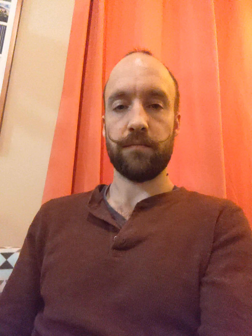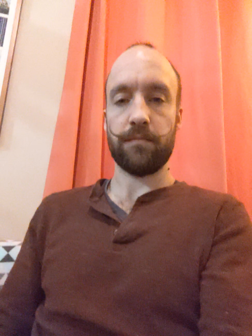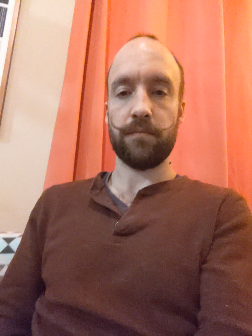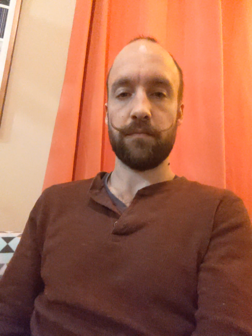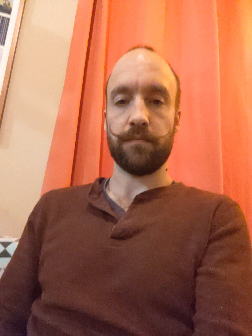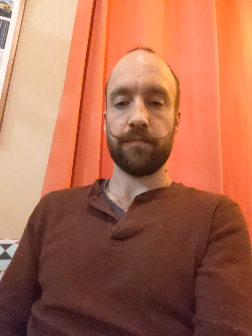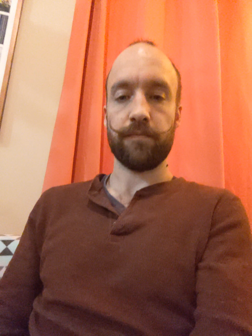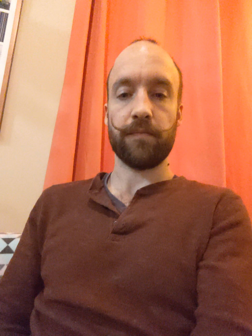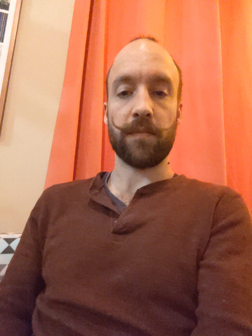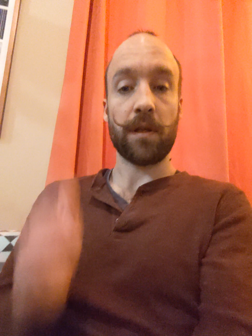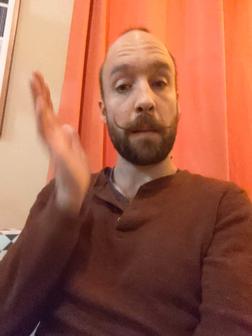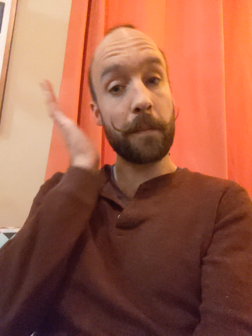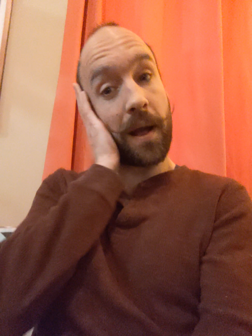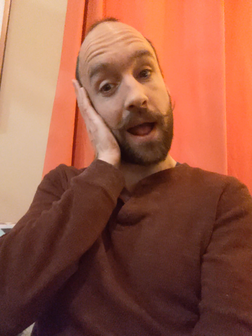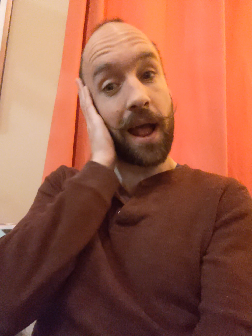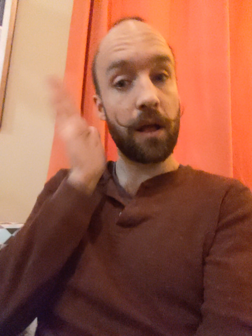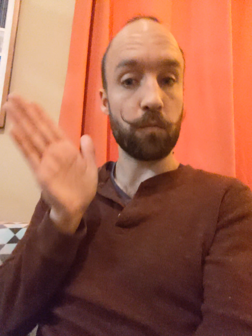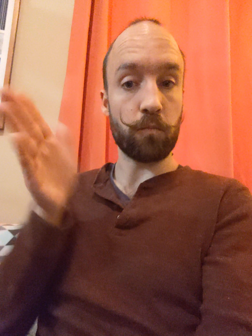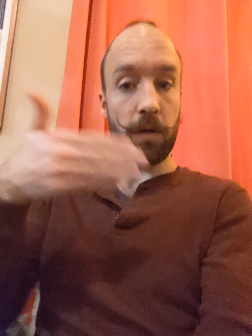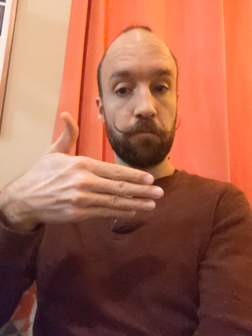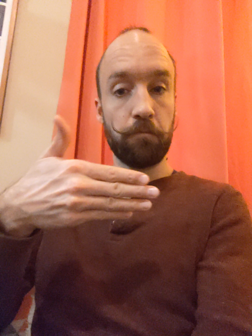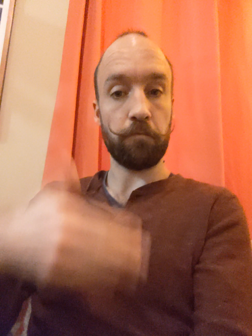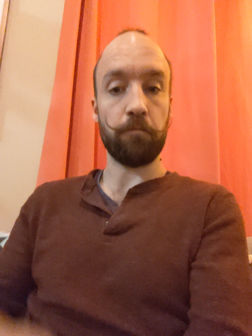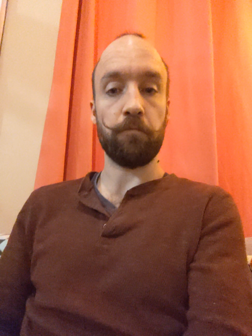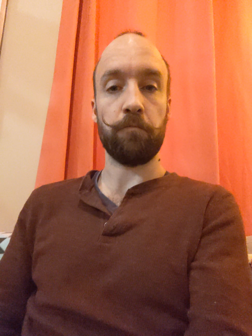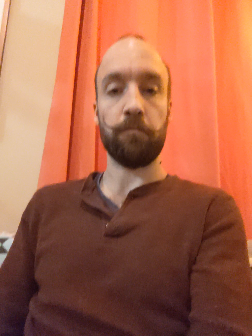bedroom